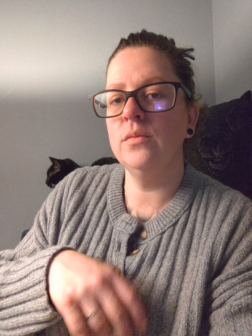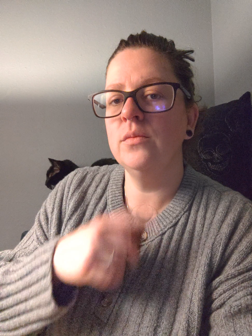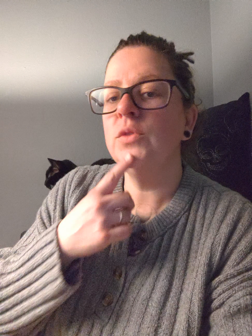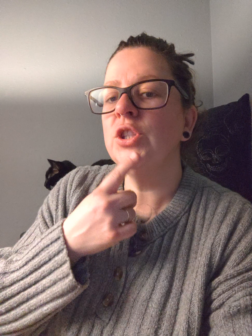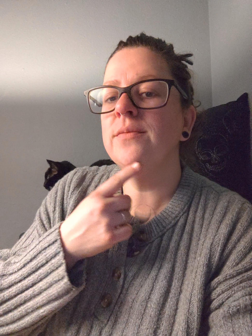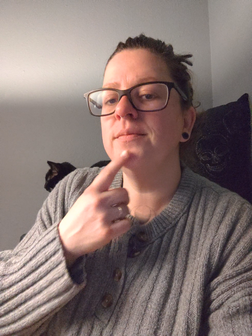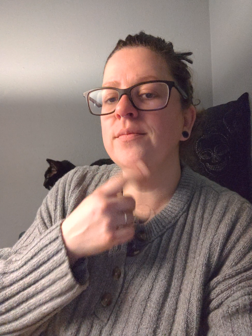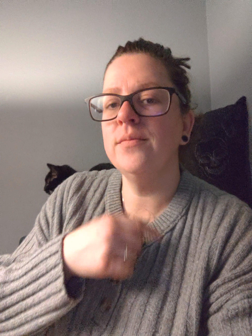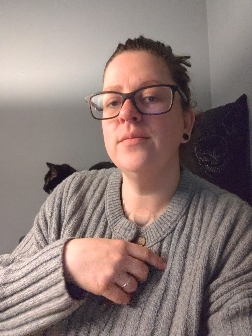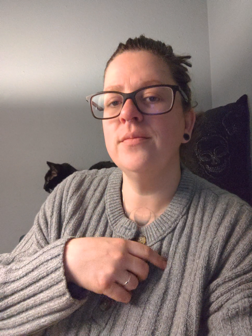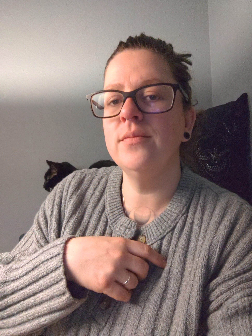chin